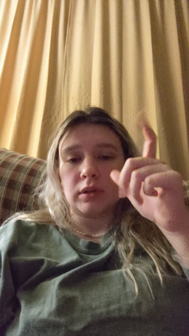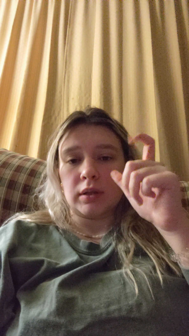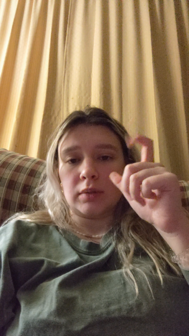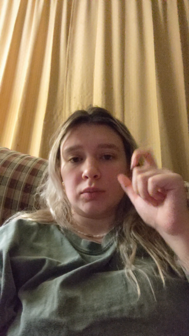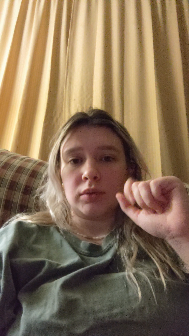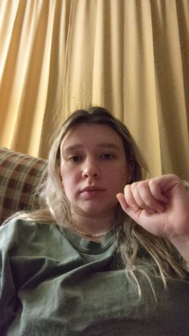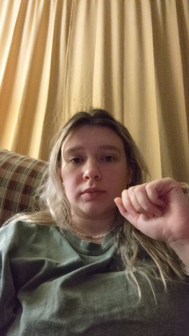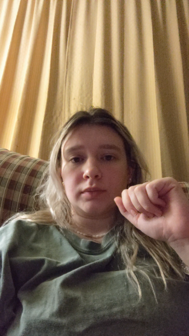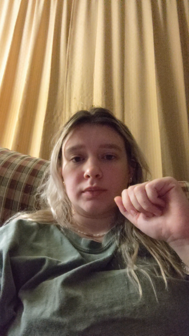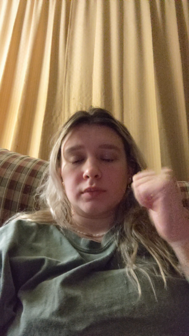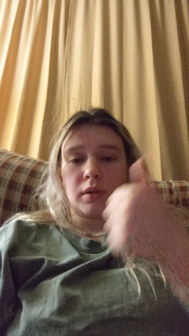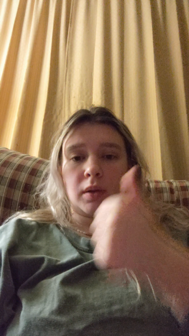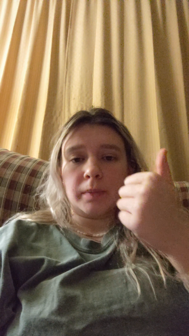help